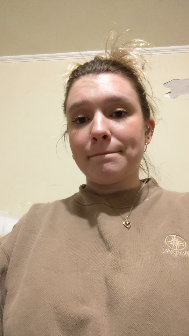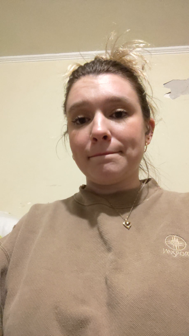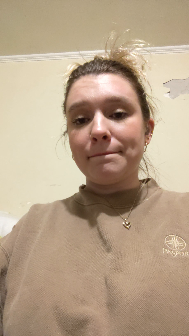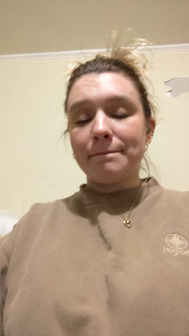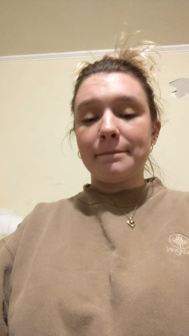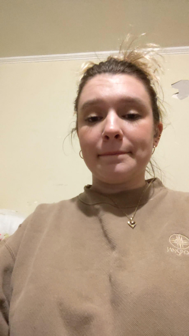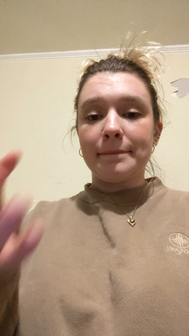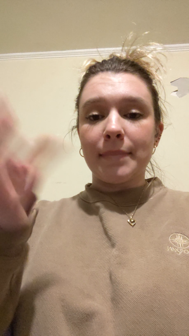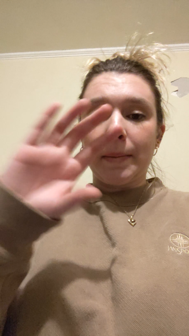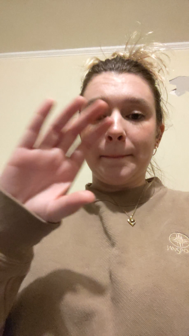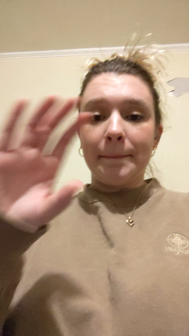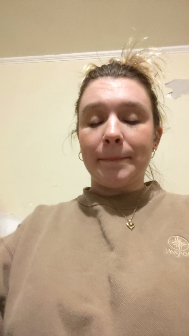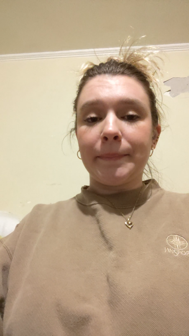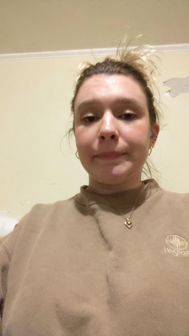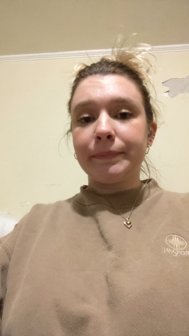dump